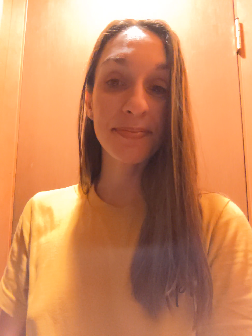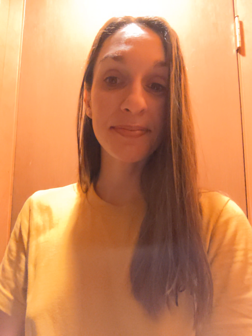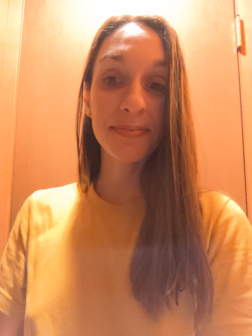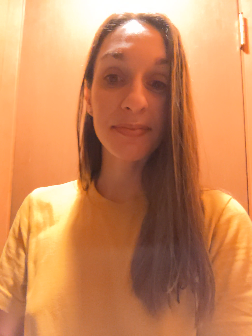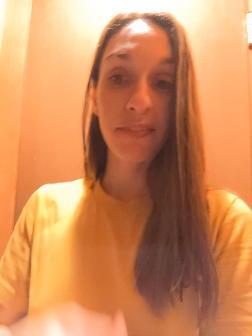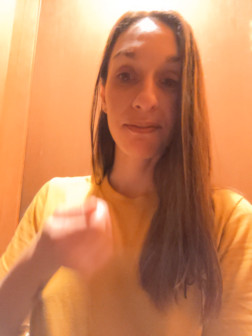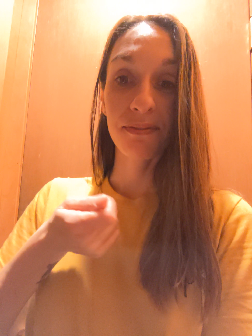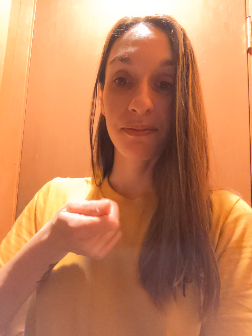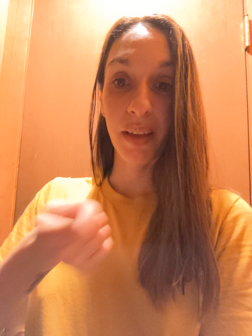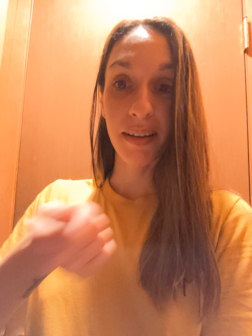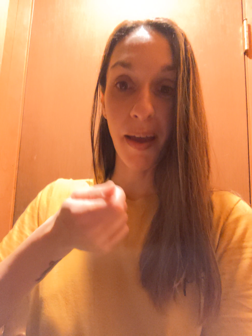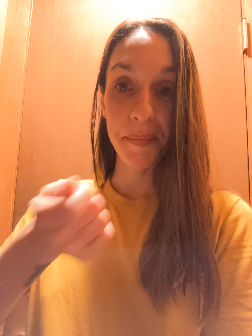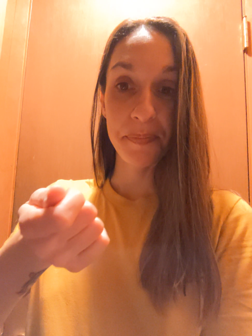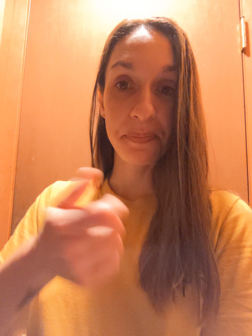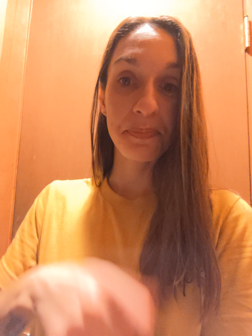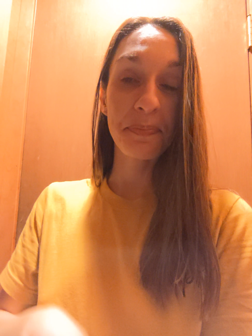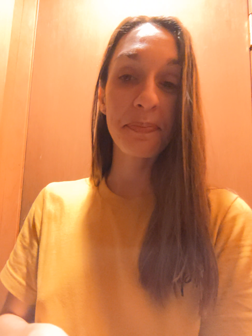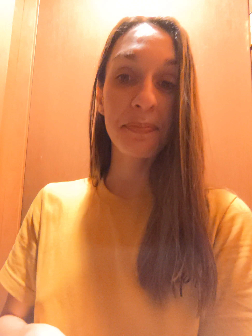vacuum